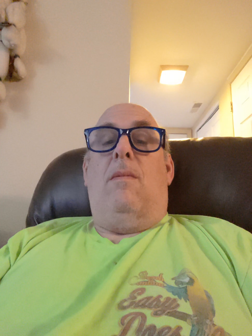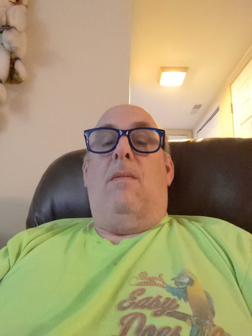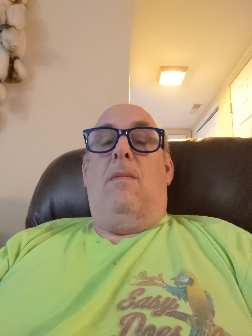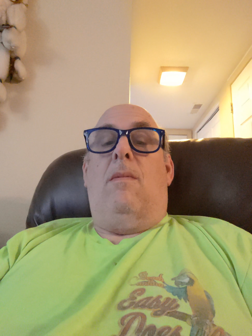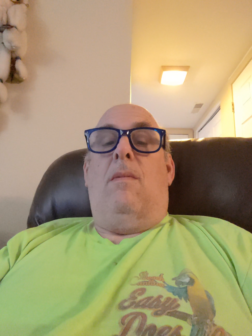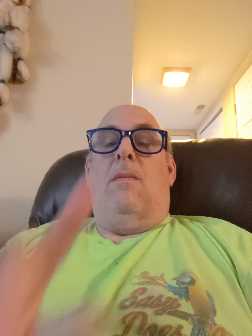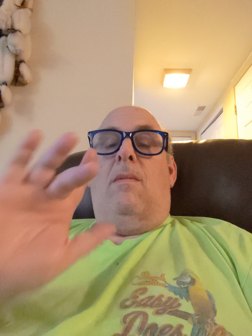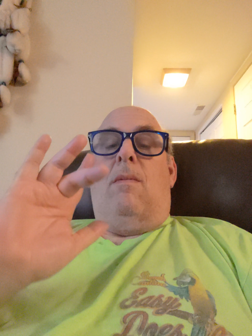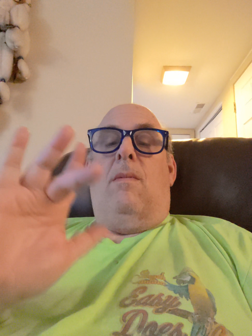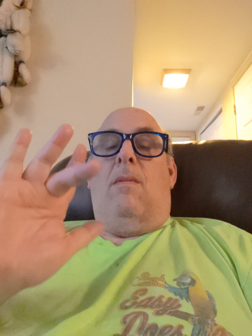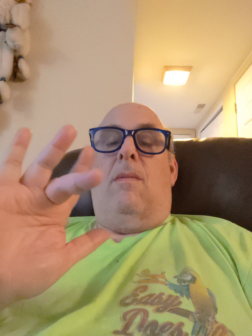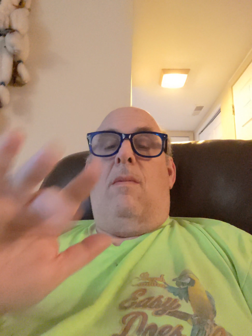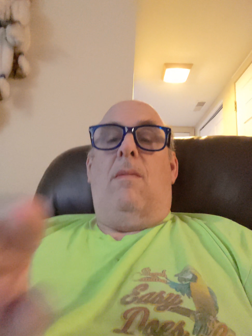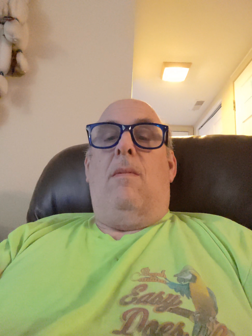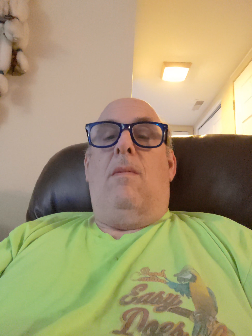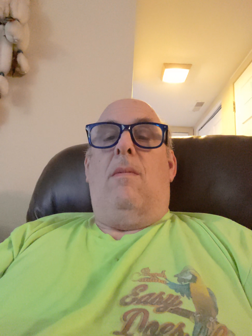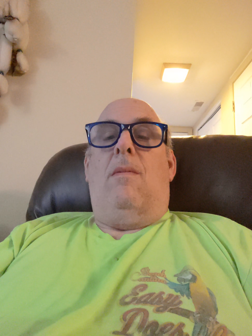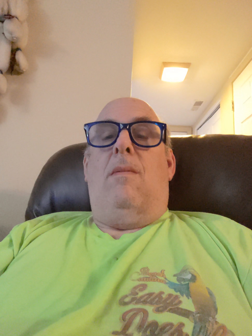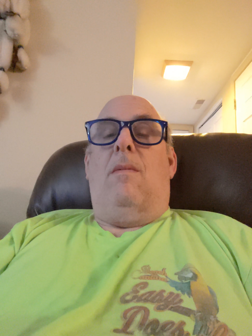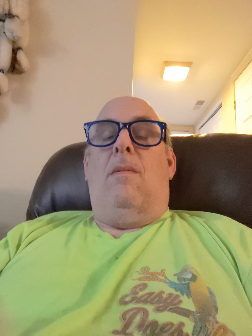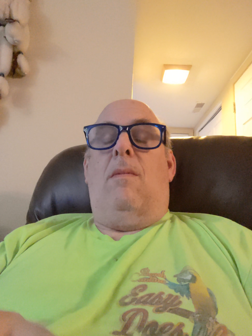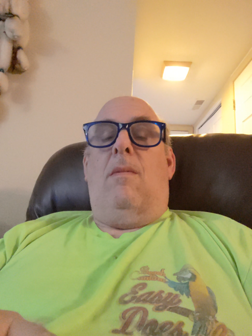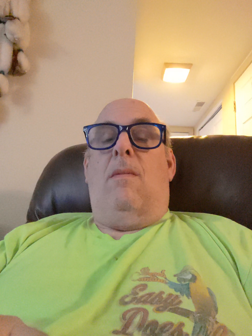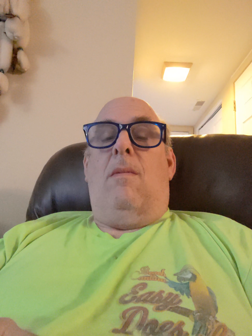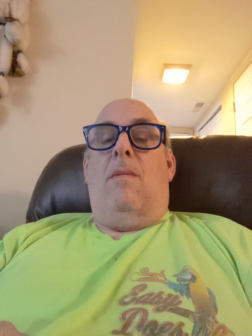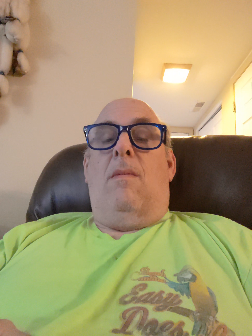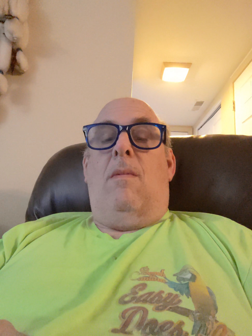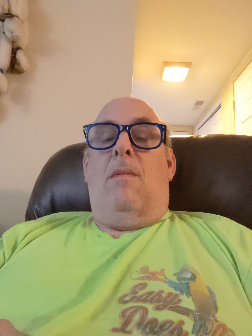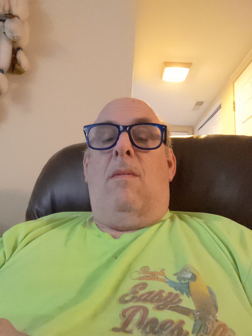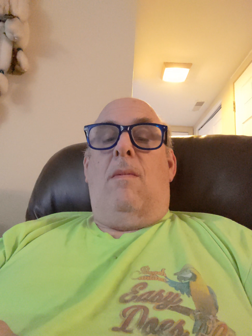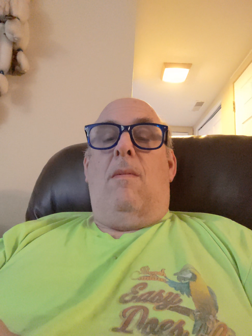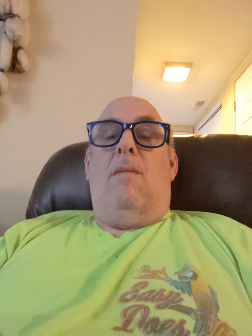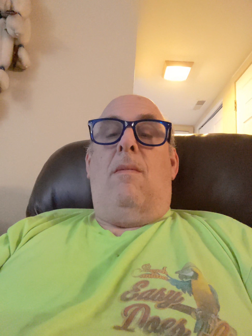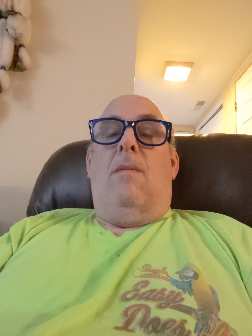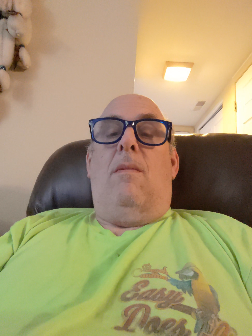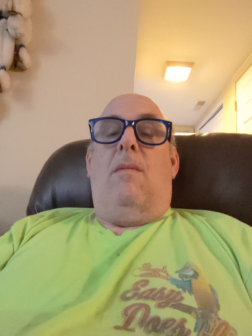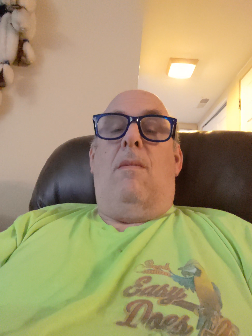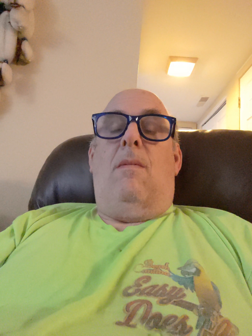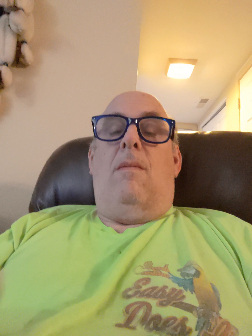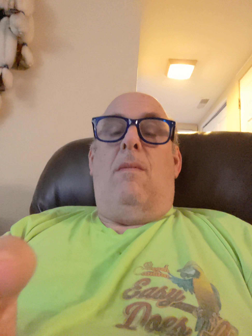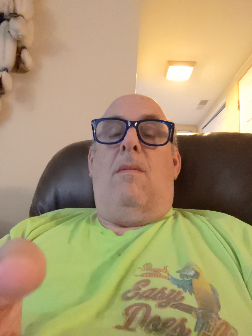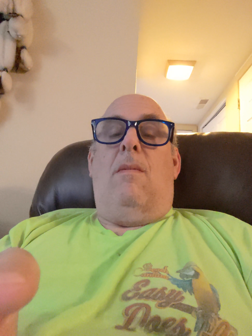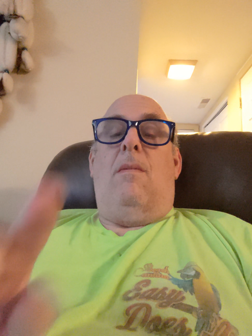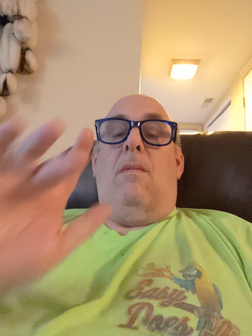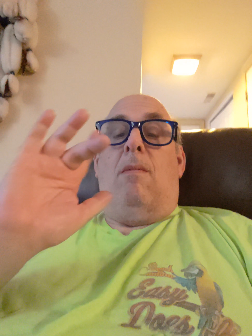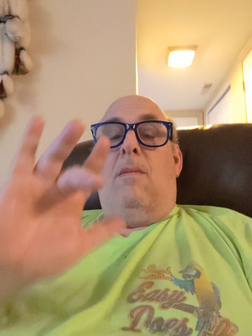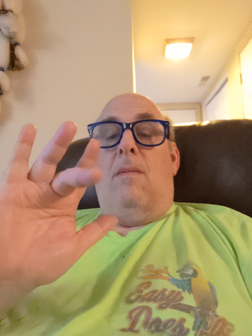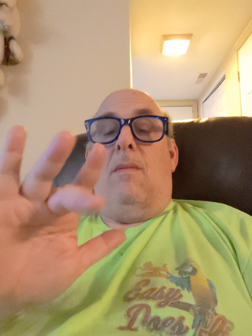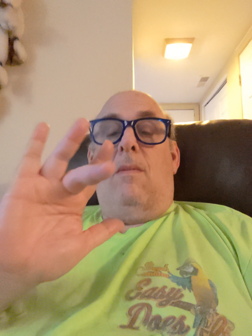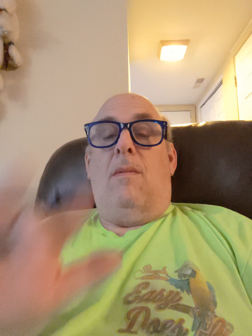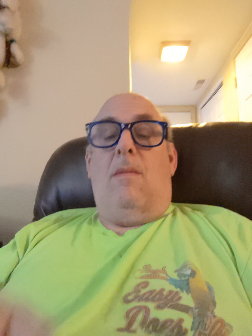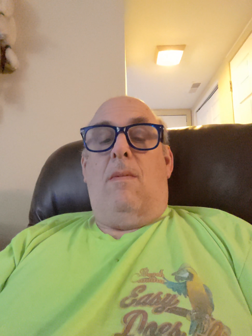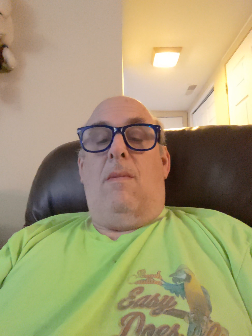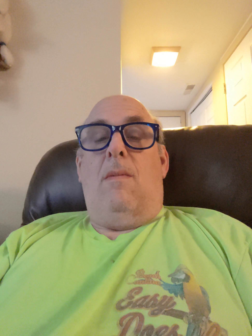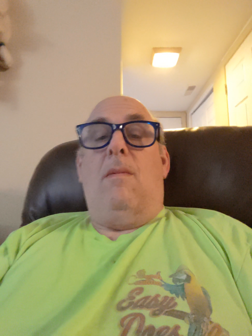touch